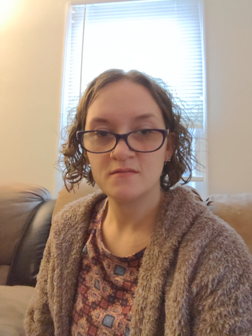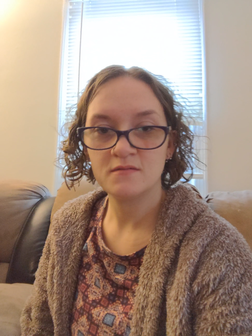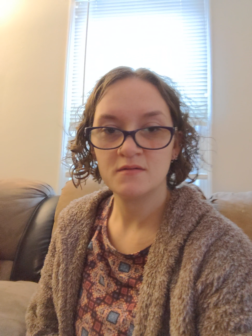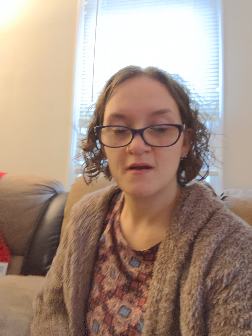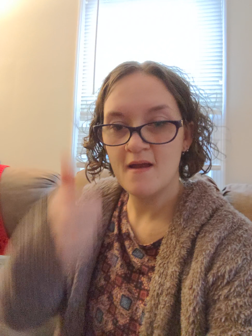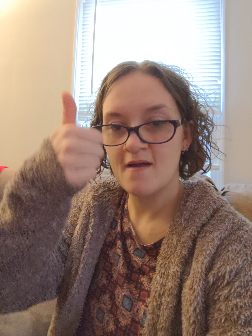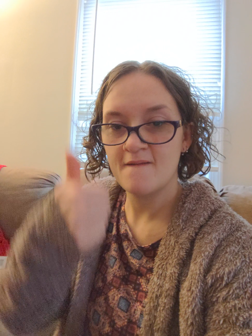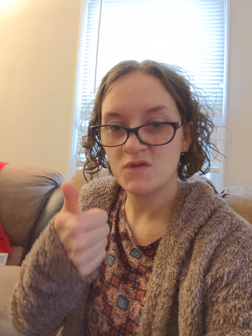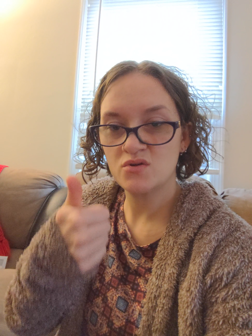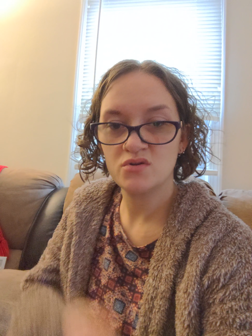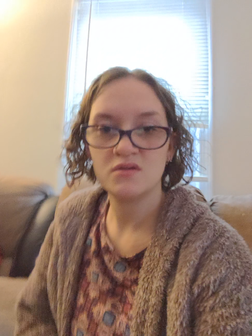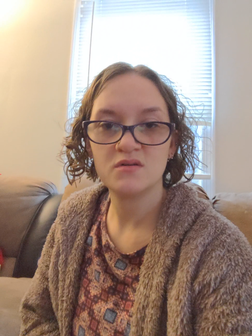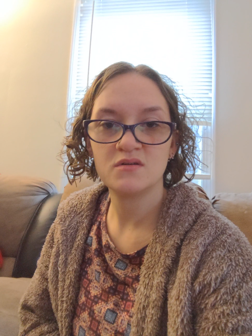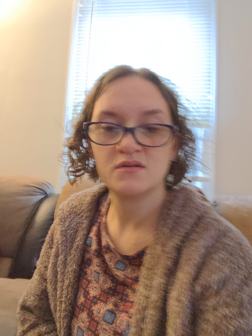every